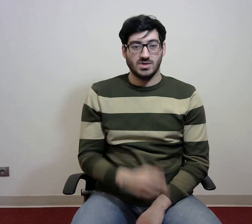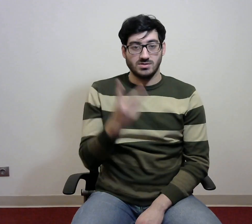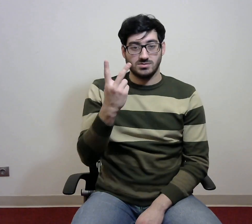ıkı